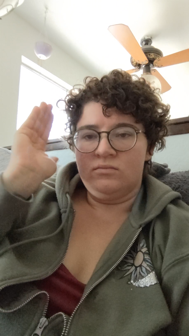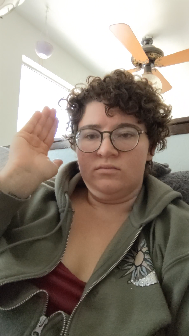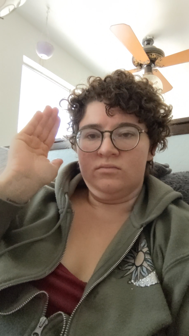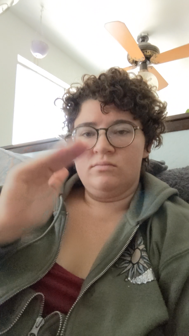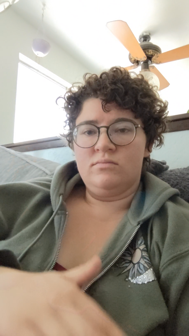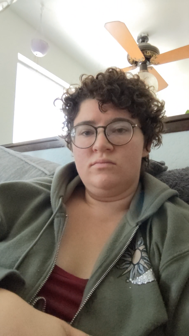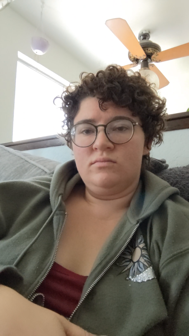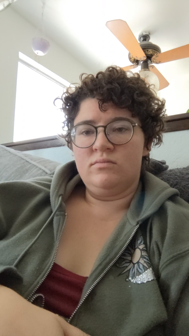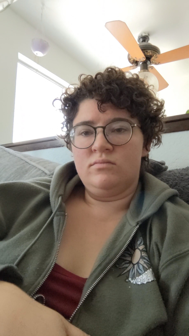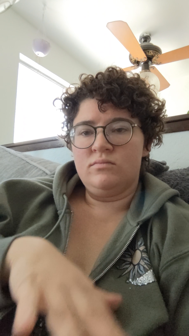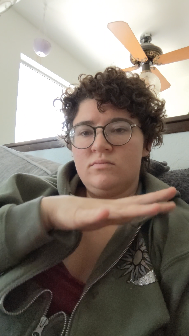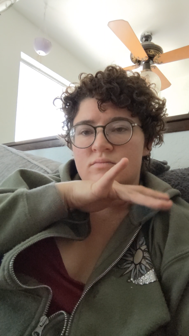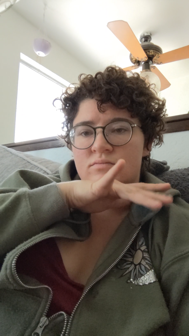naughty